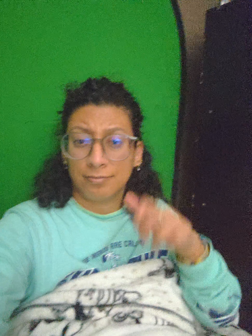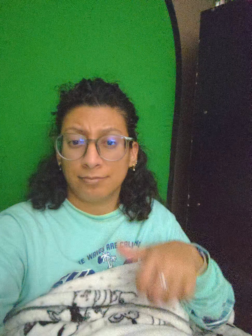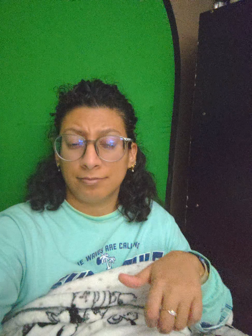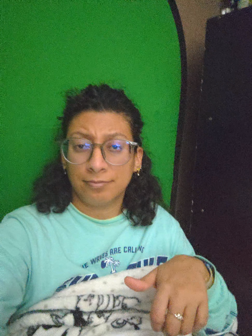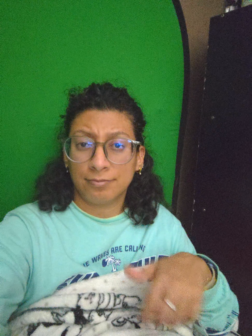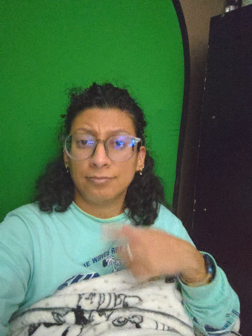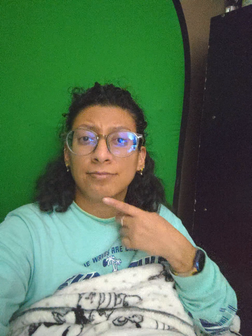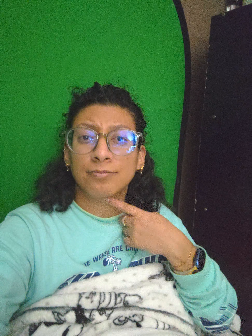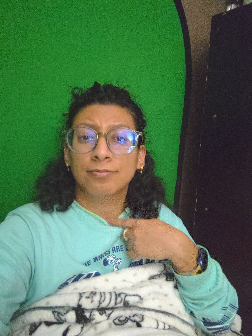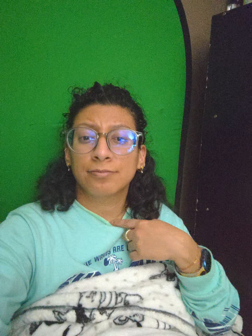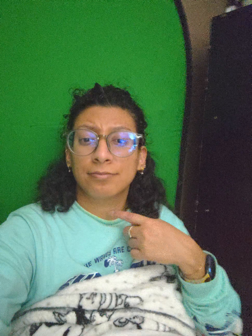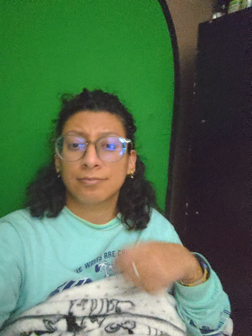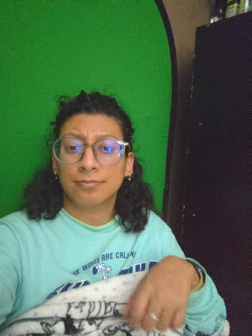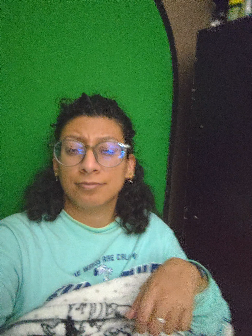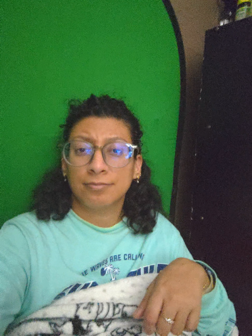thirsty